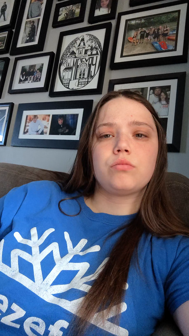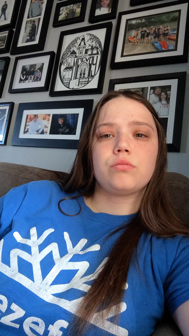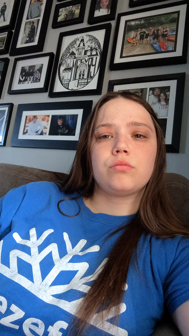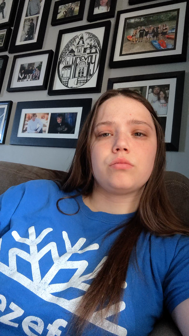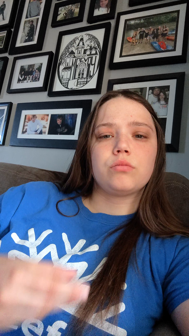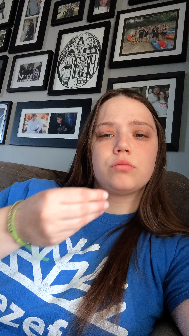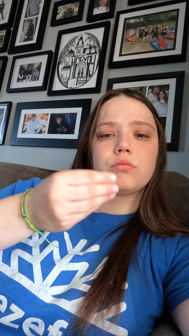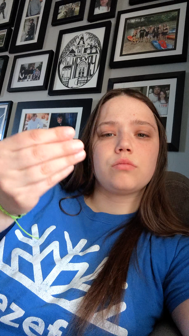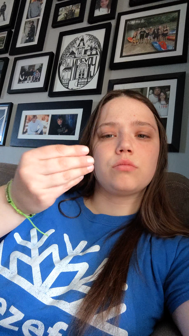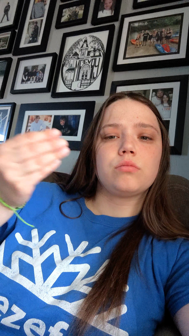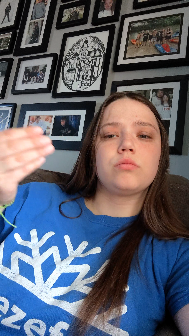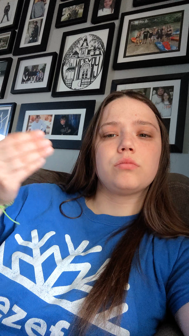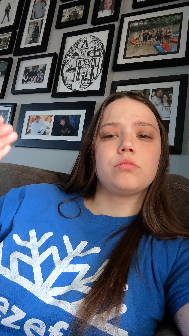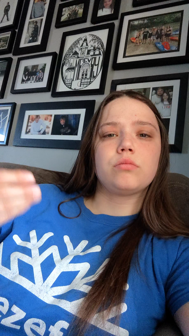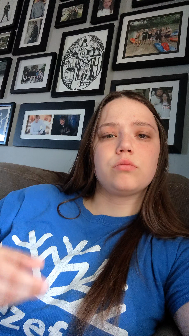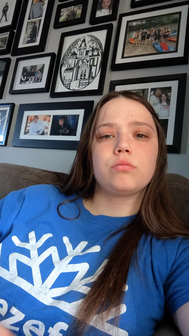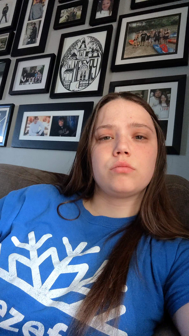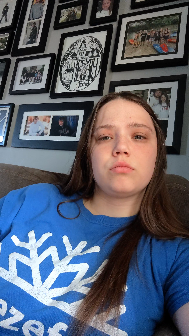shopping